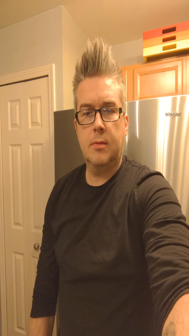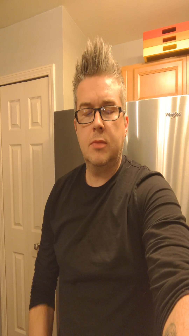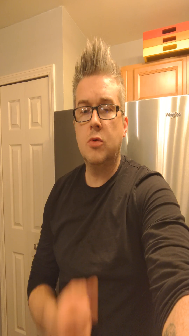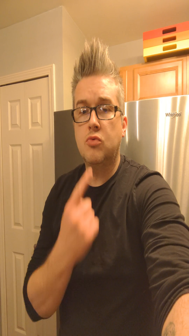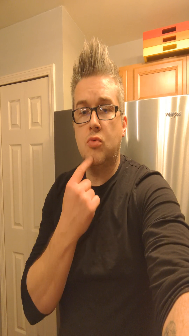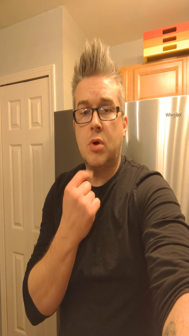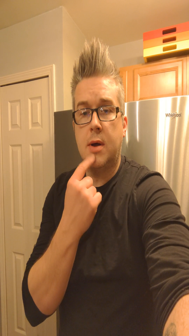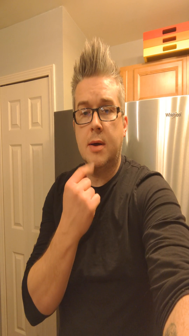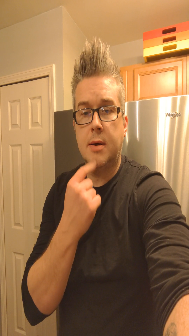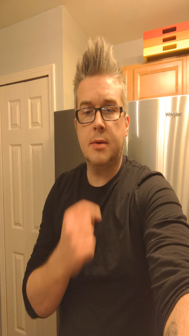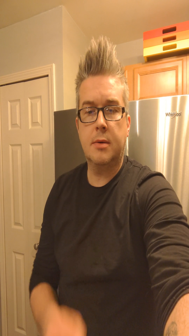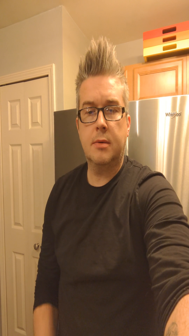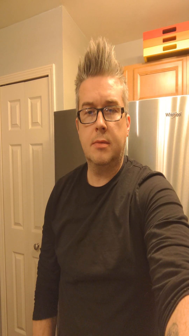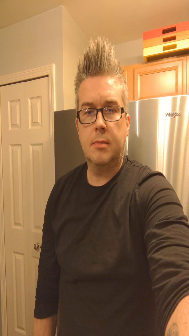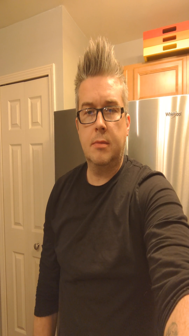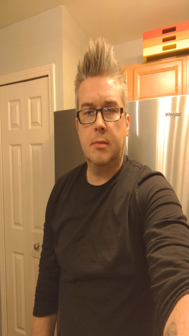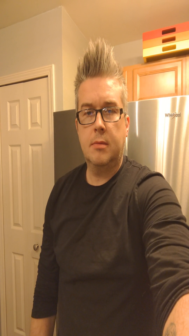red